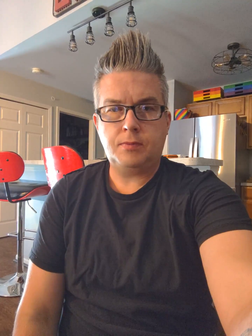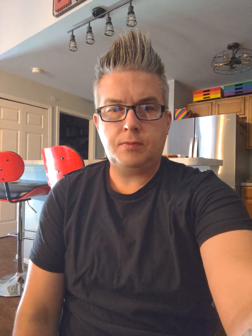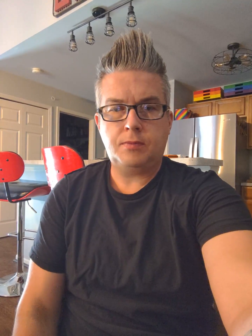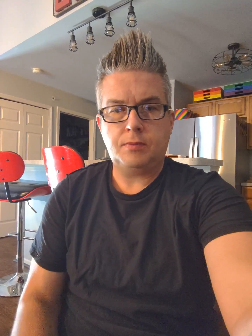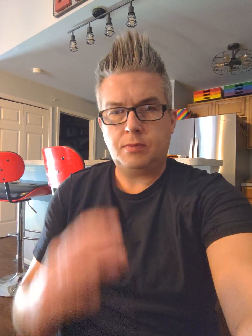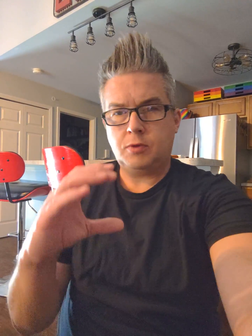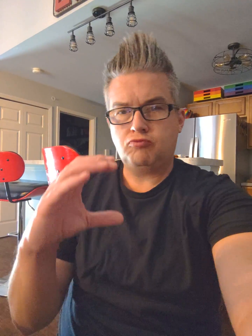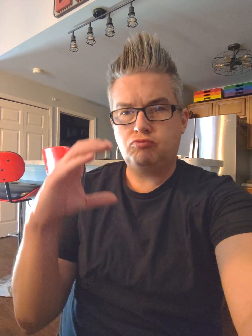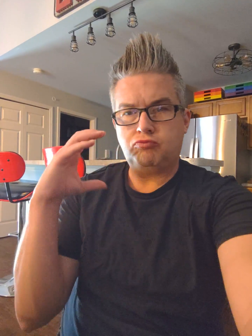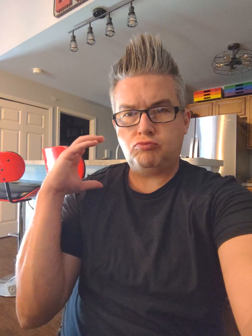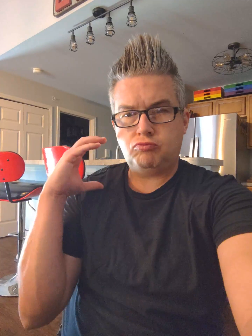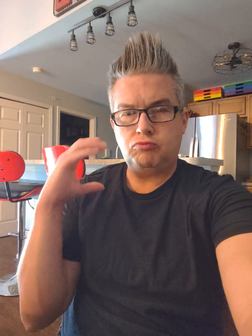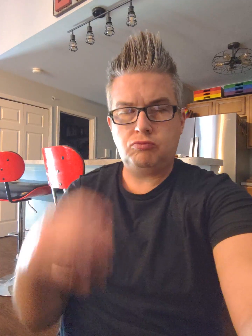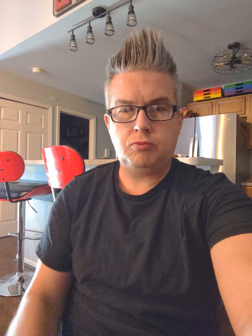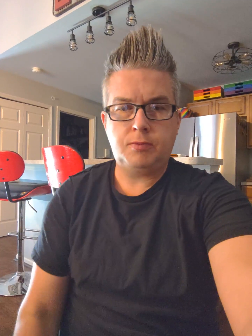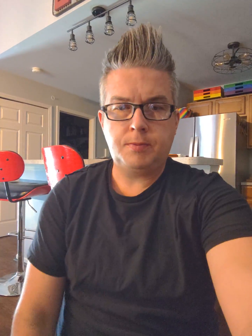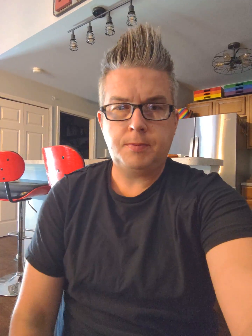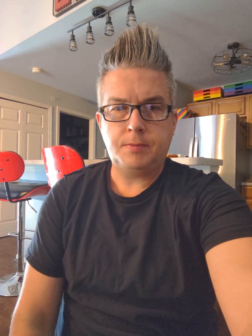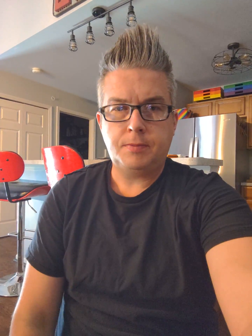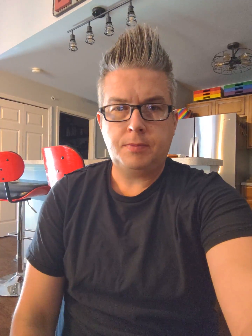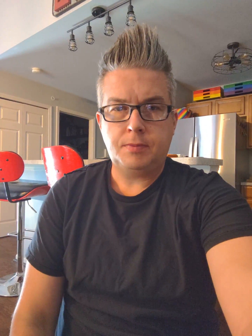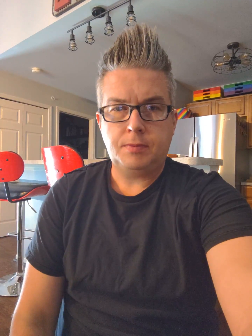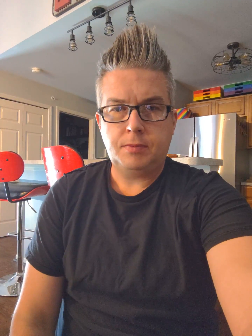bus